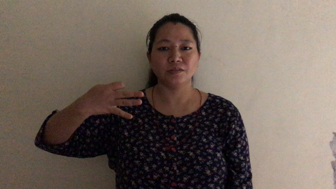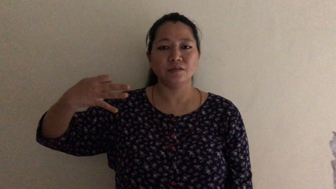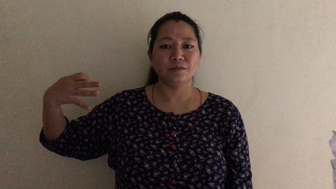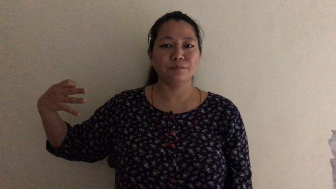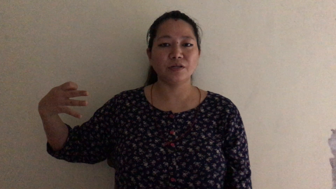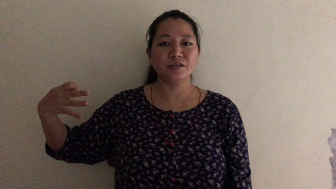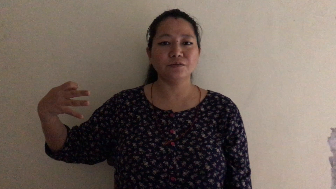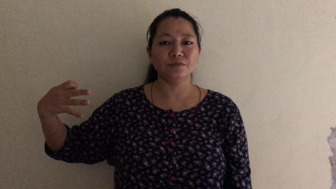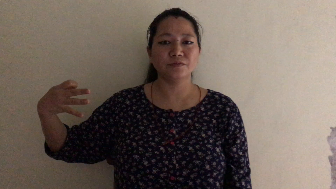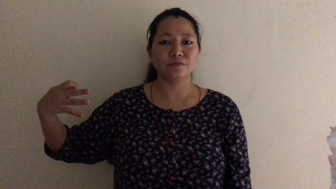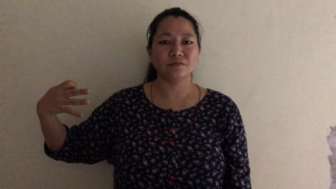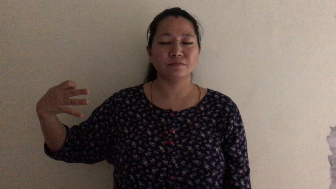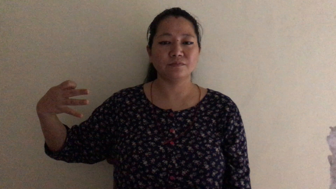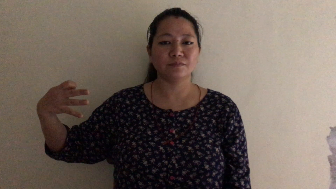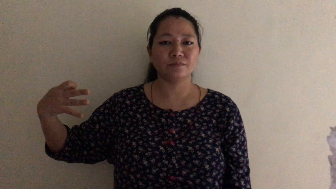ऊ